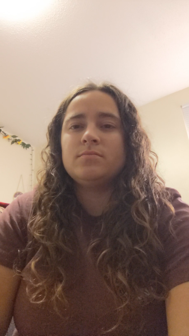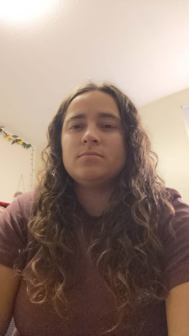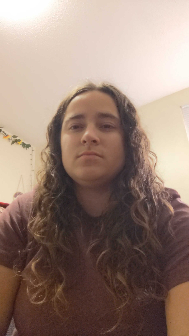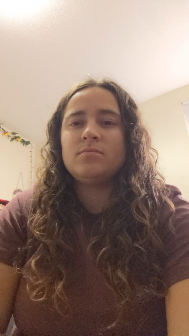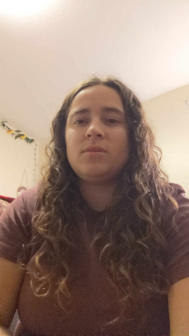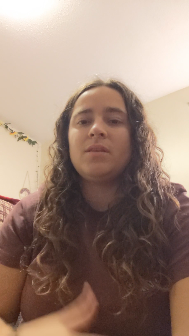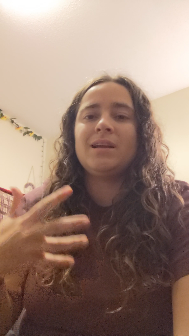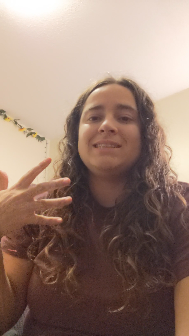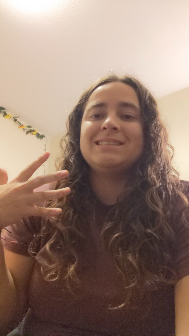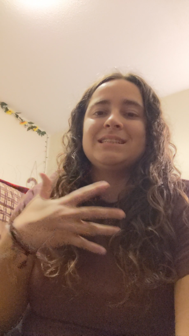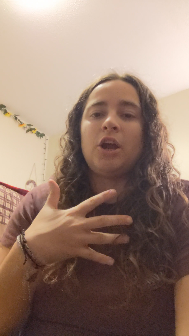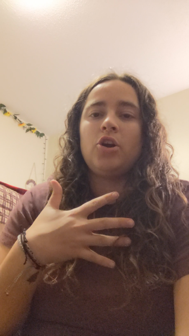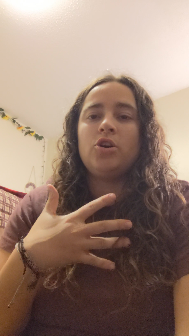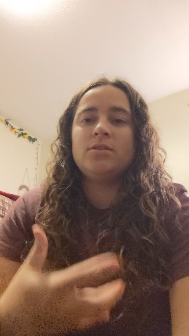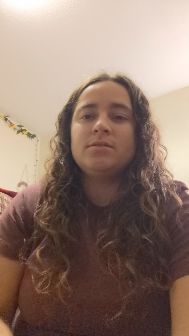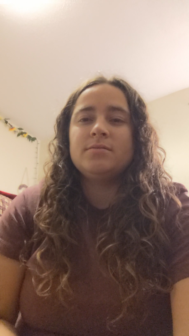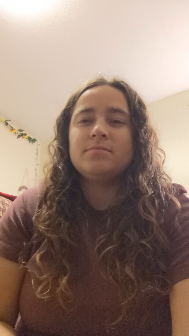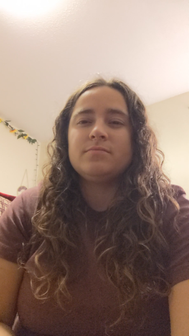scared